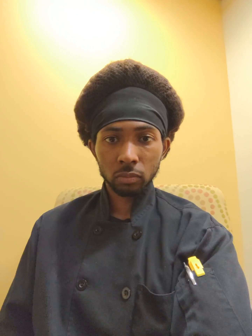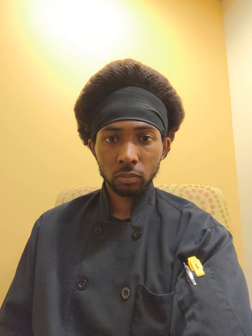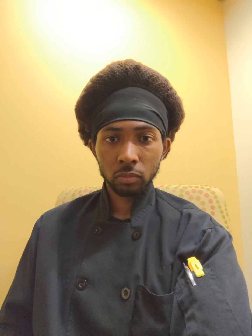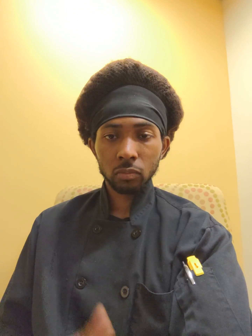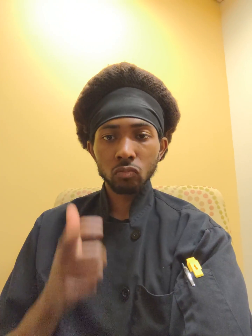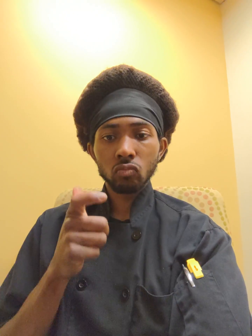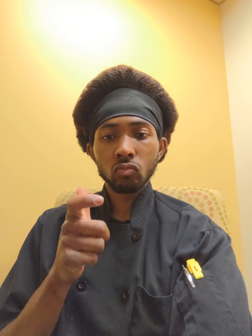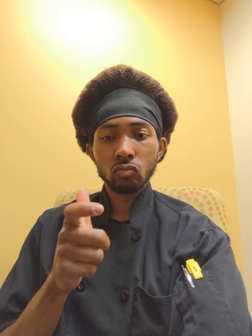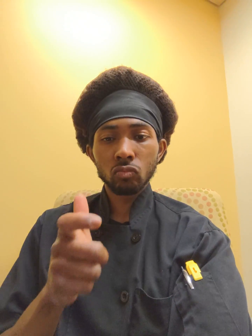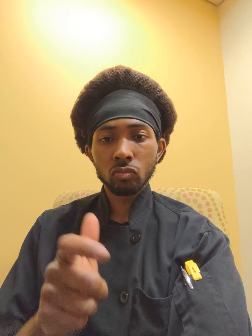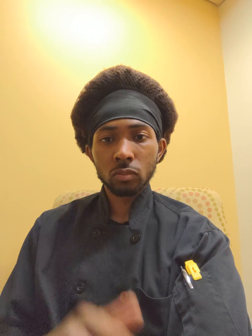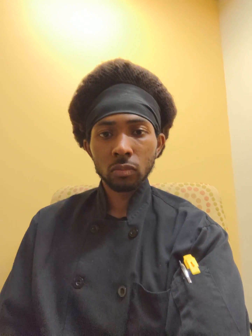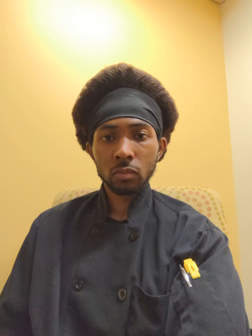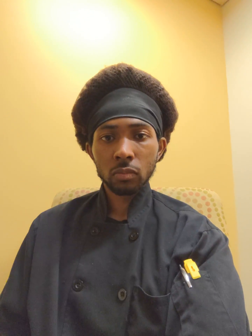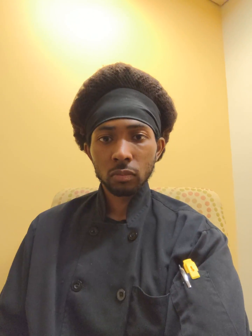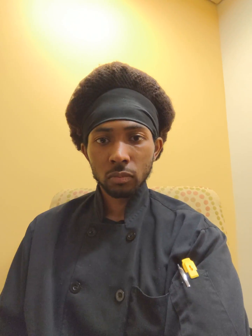run